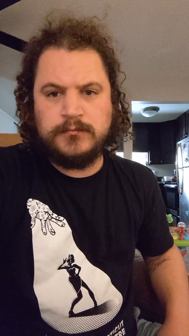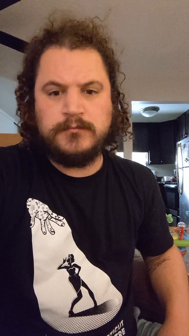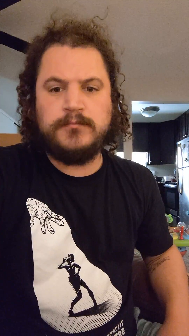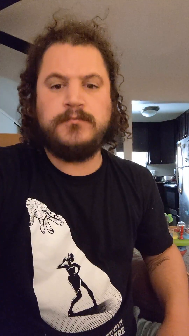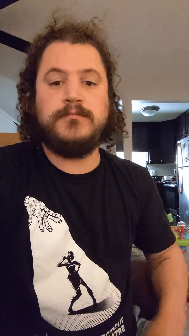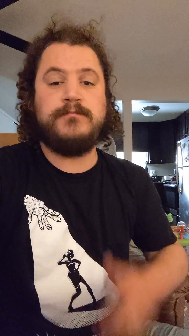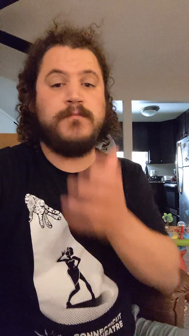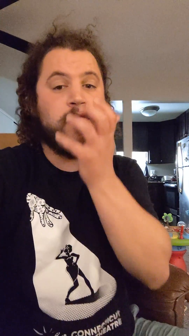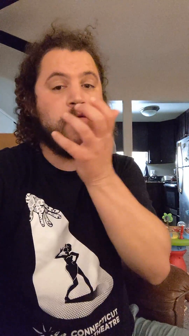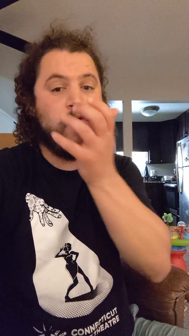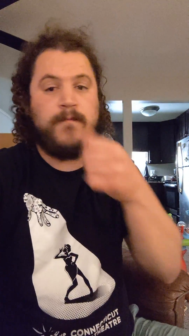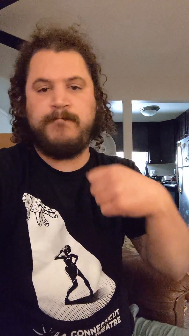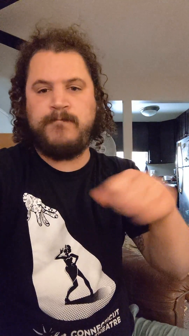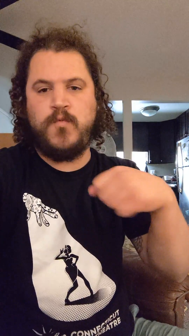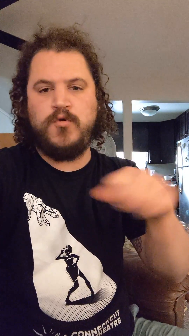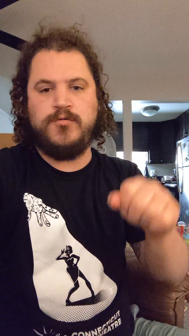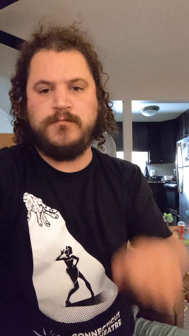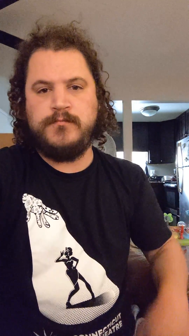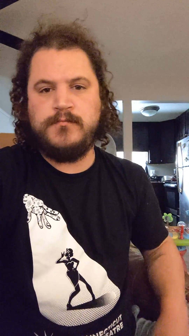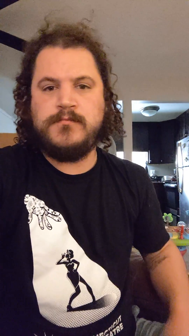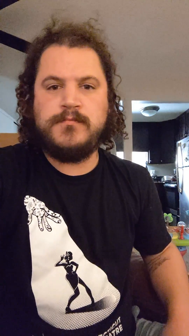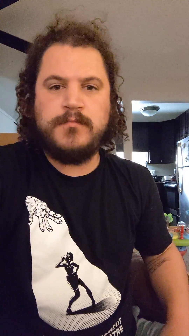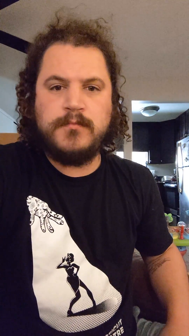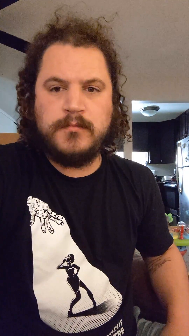lawn mower